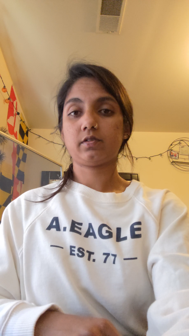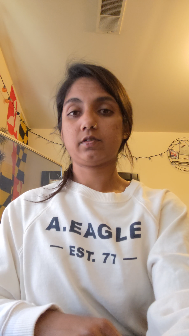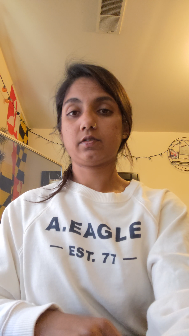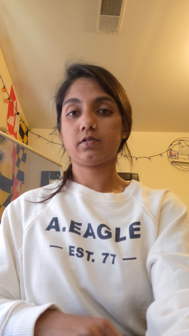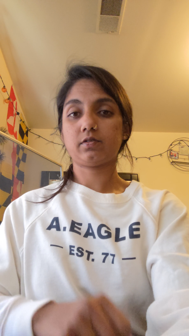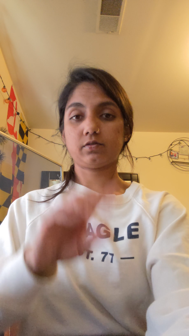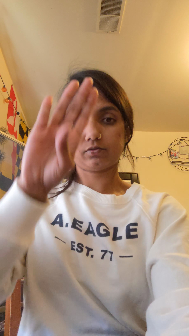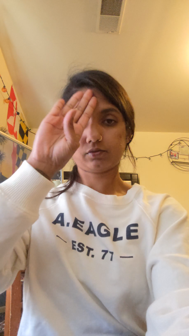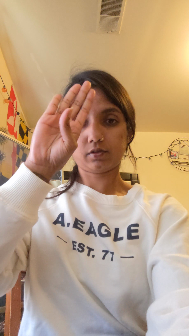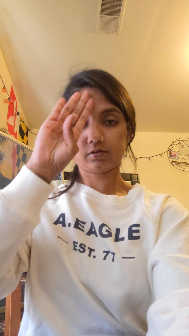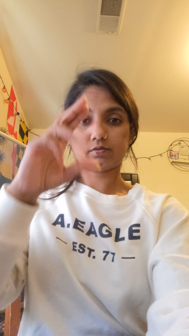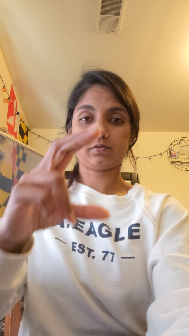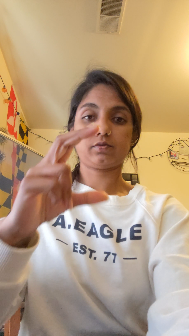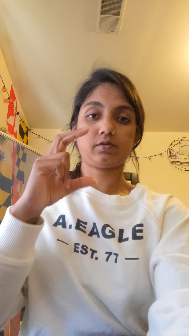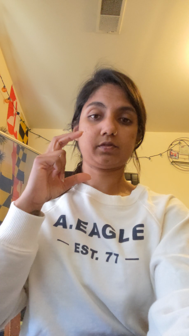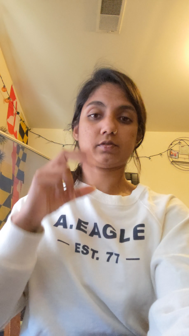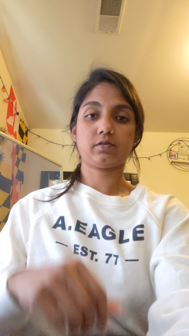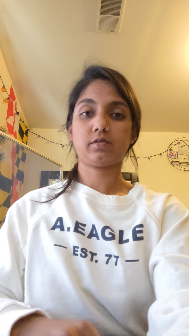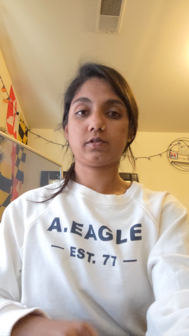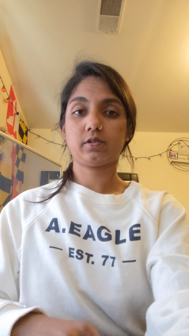fire truck